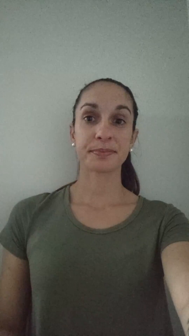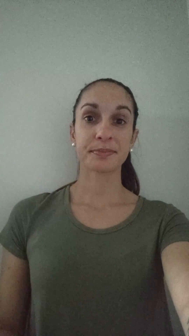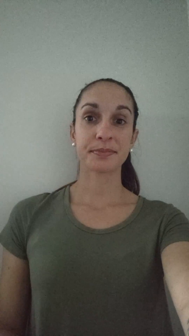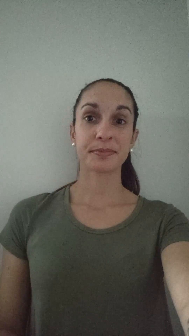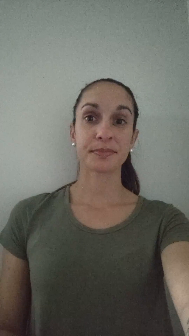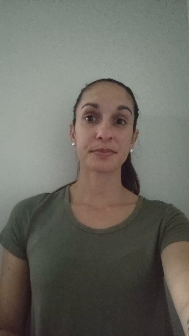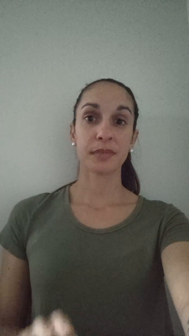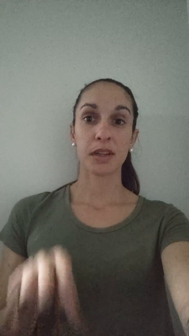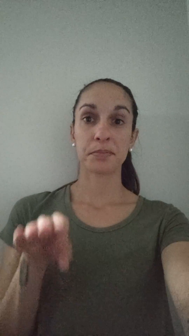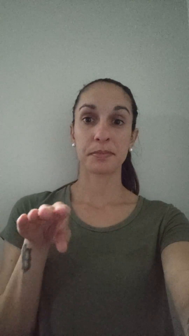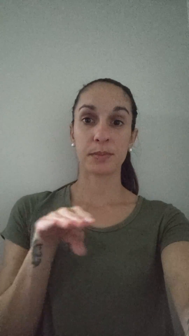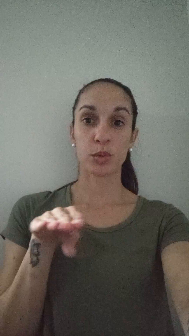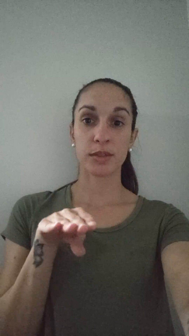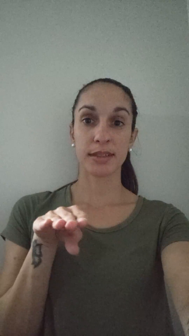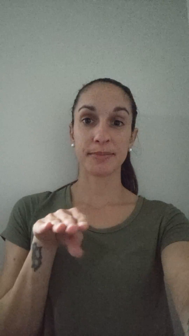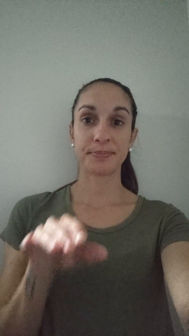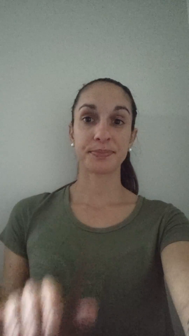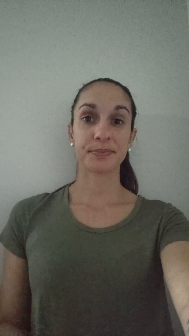boots